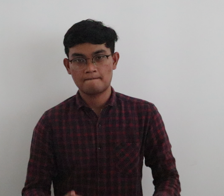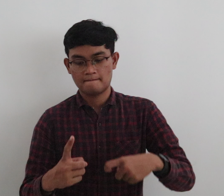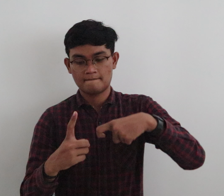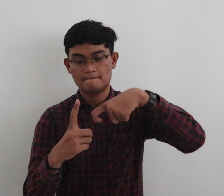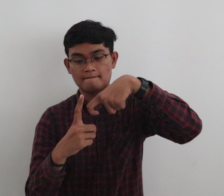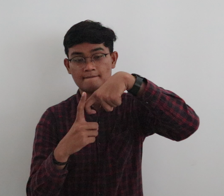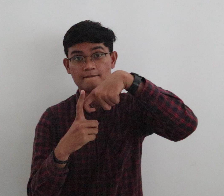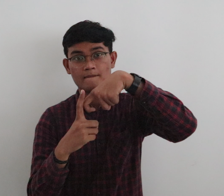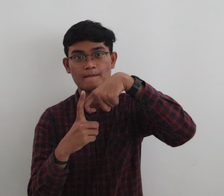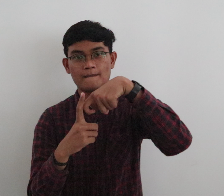K